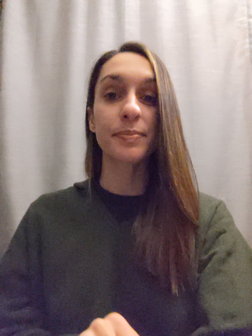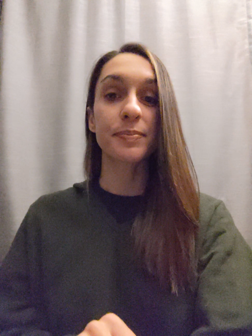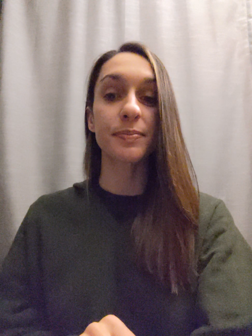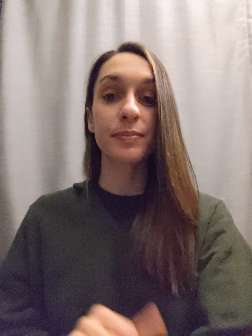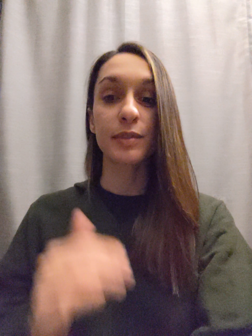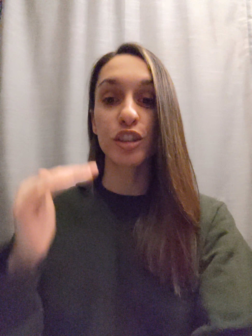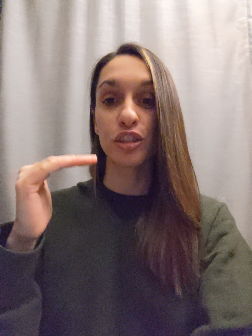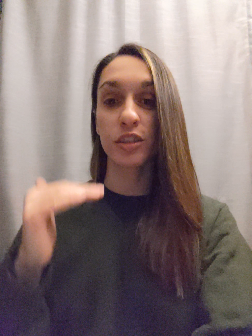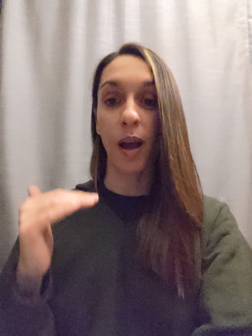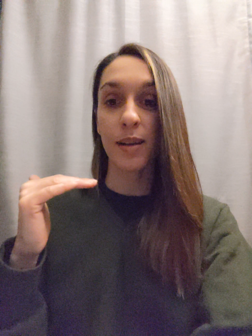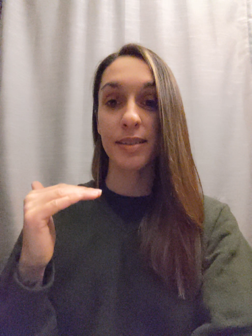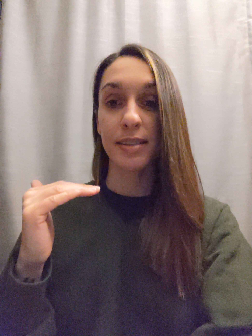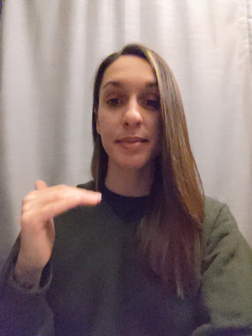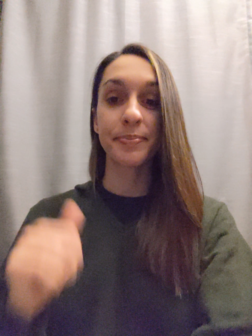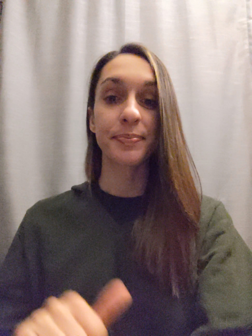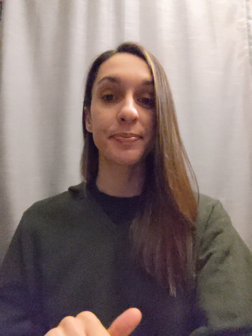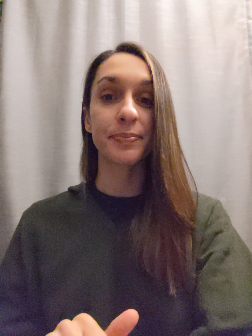child